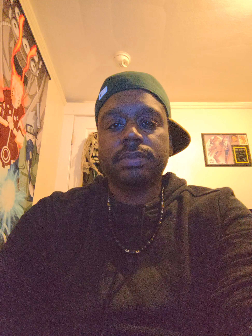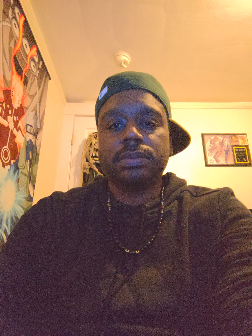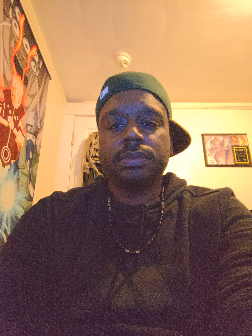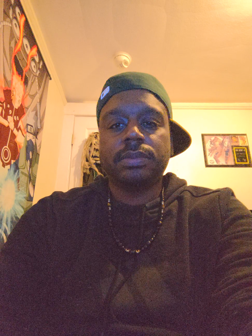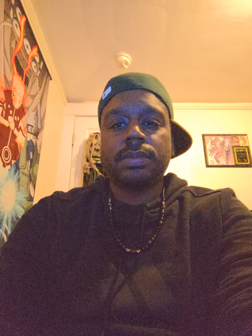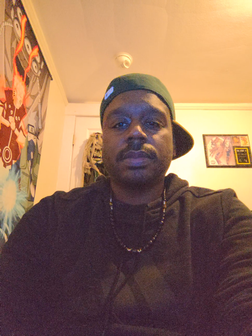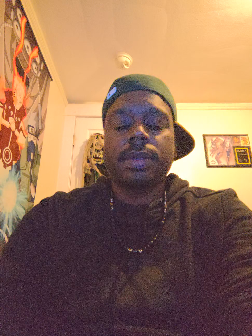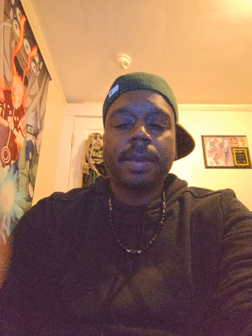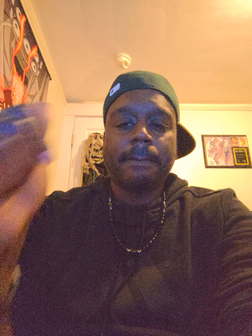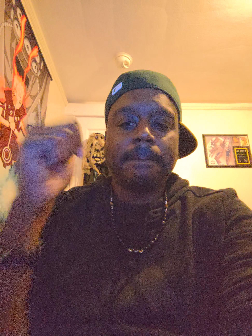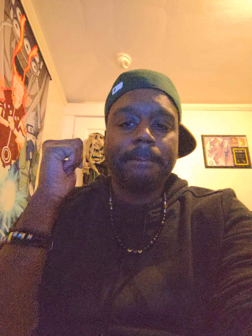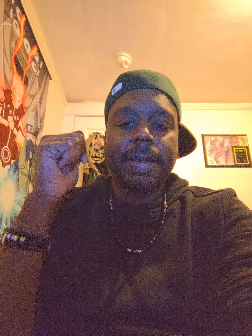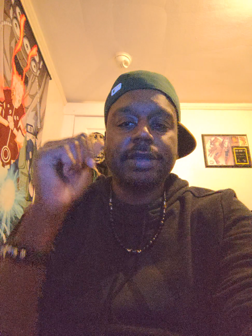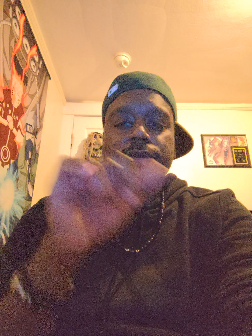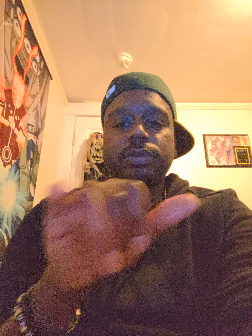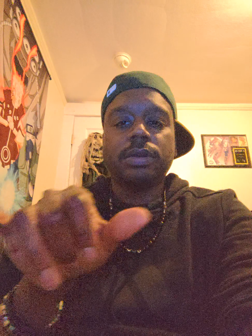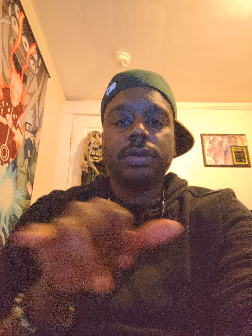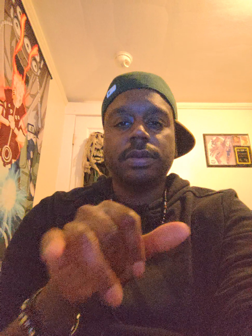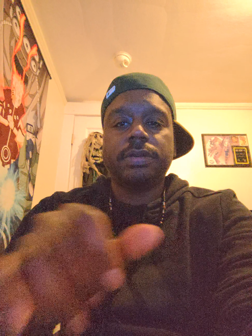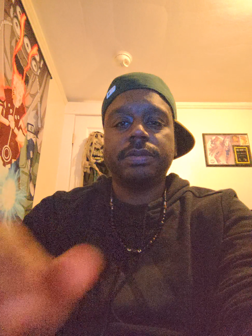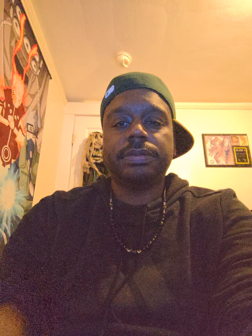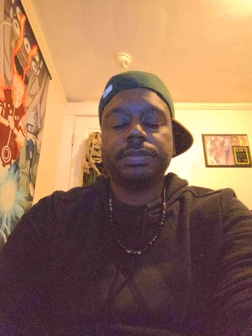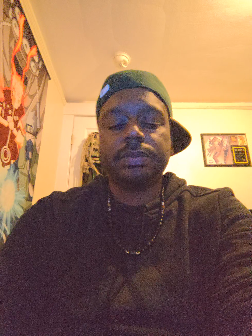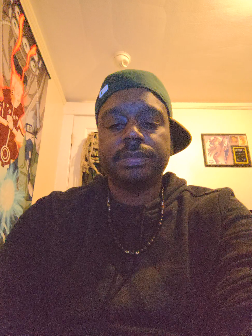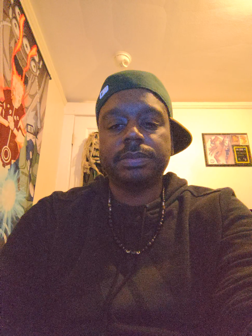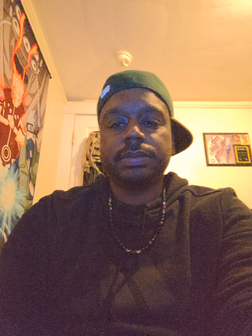backyard